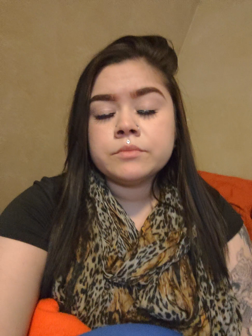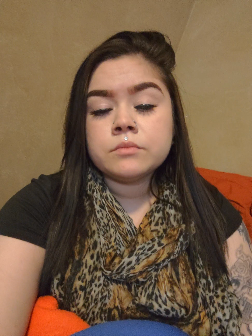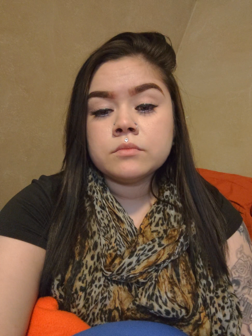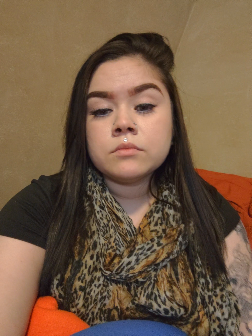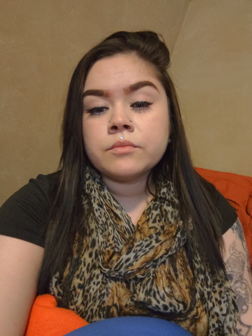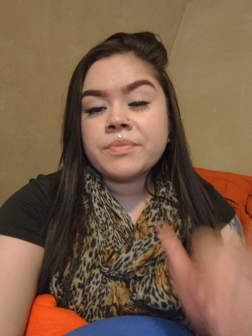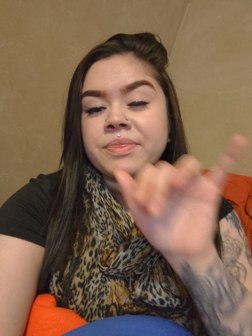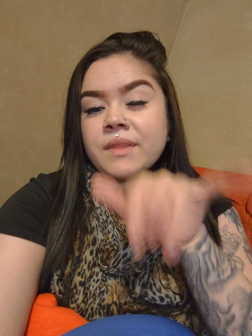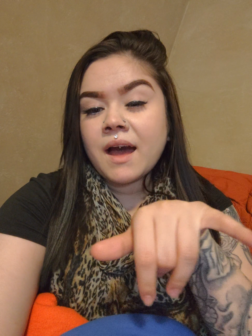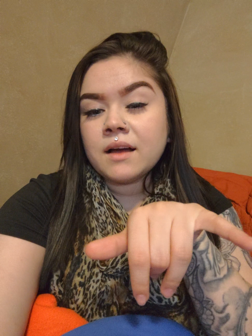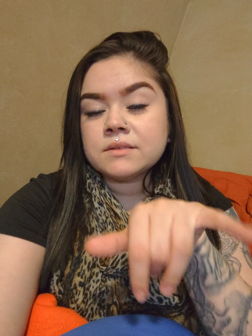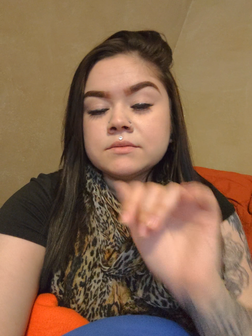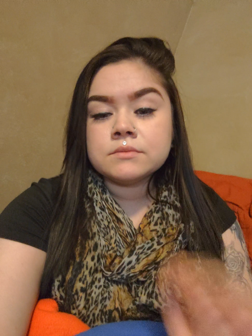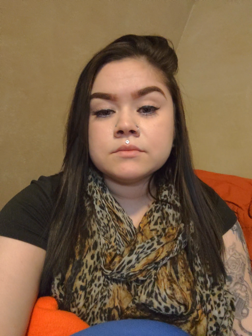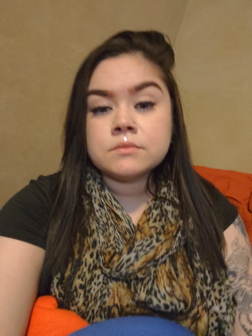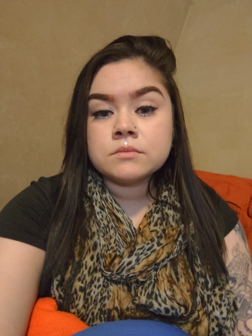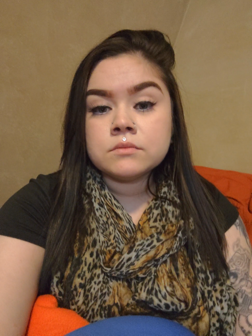that